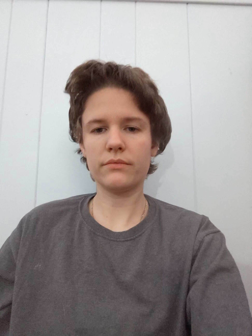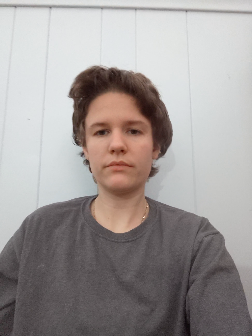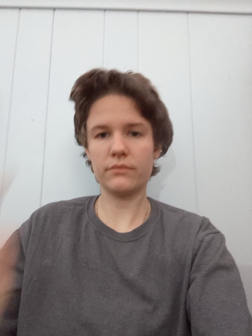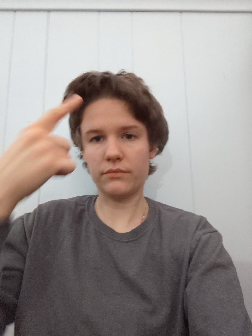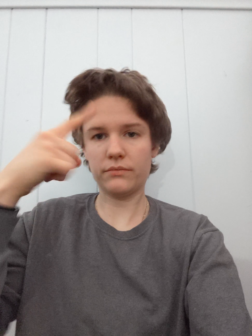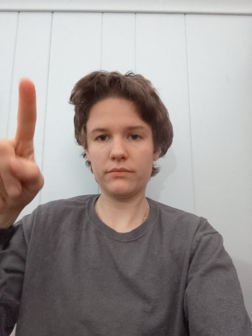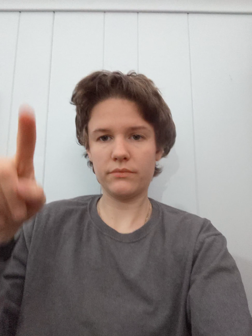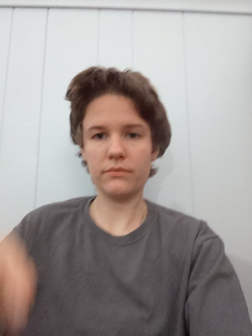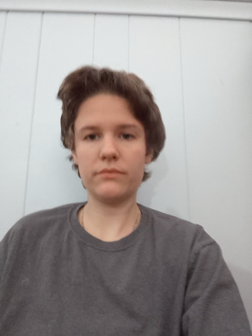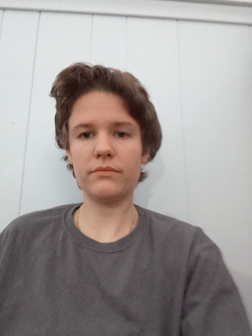for